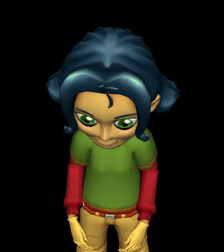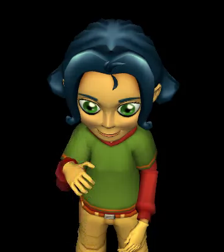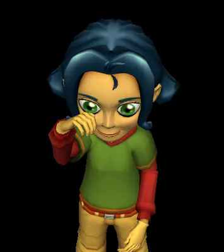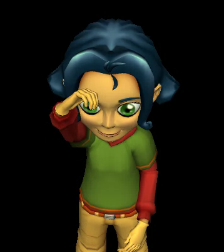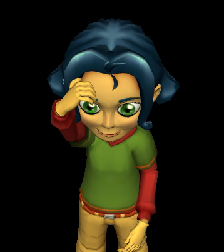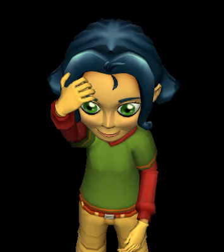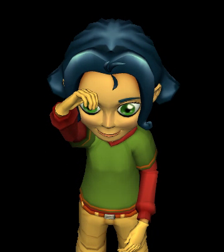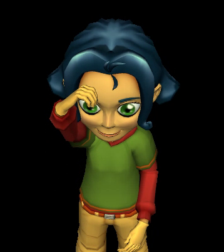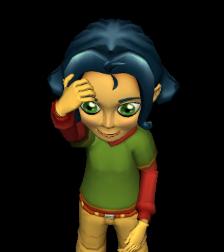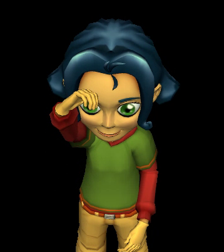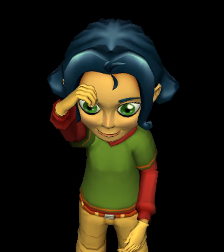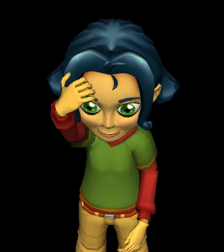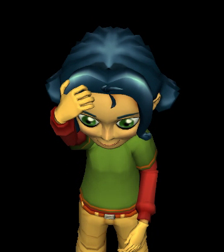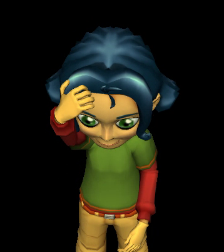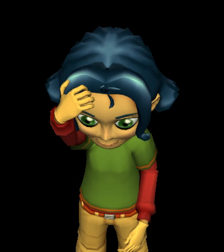شمس